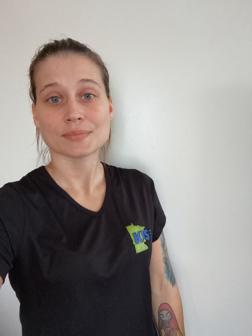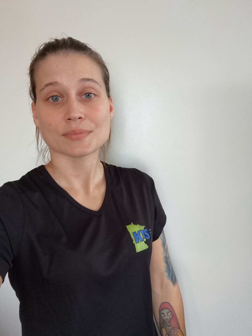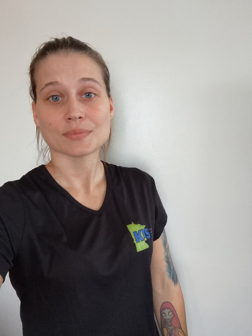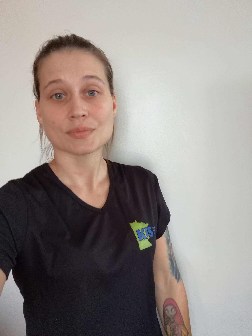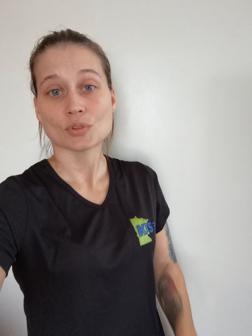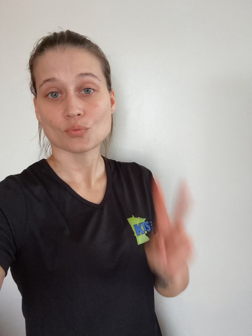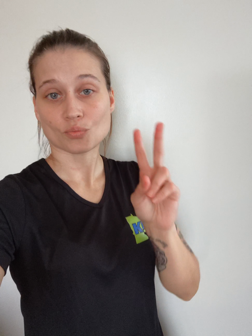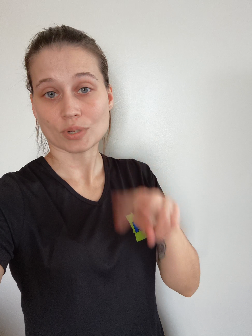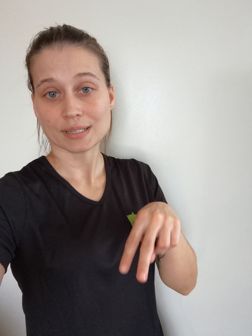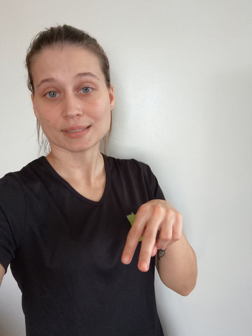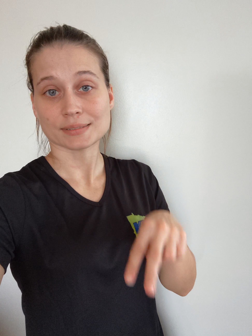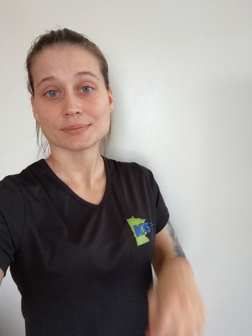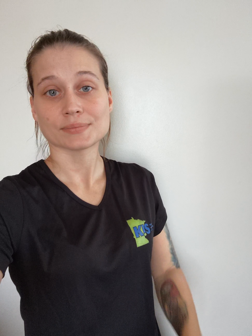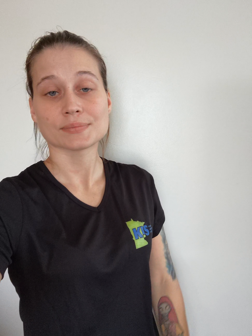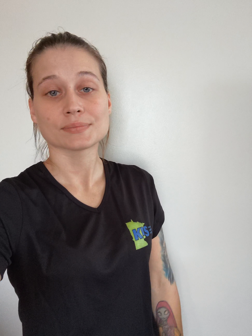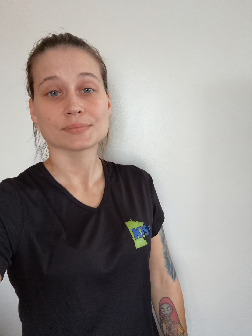read